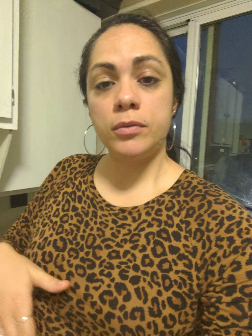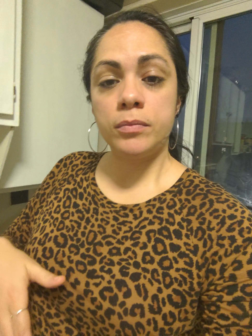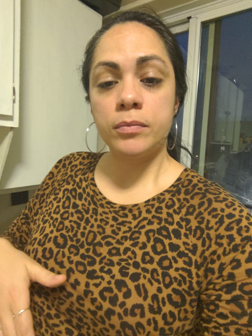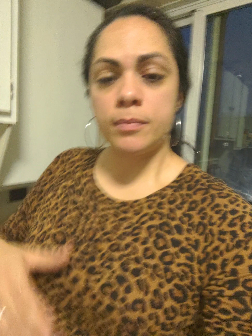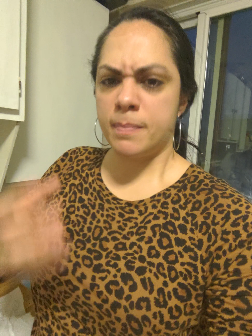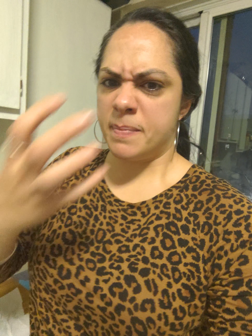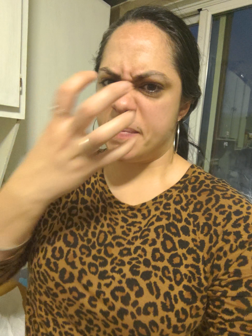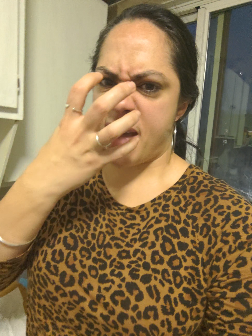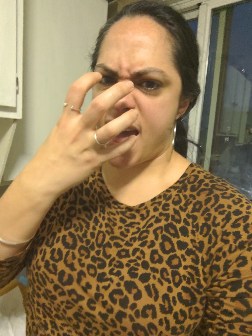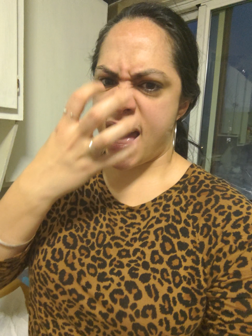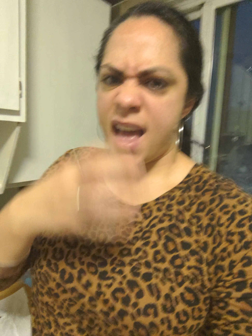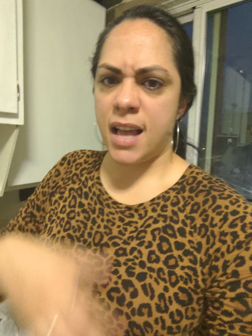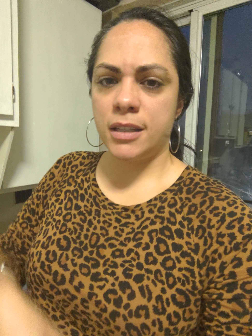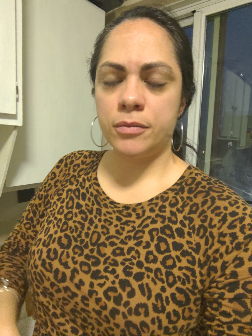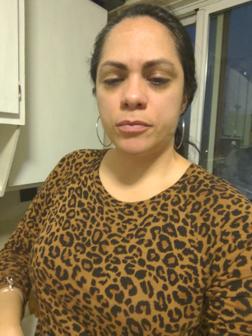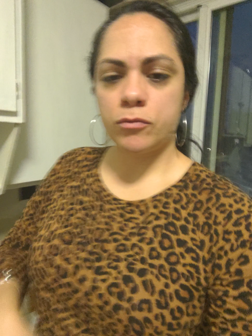mad